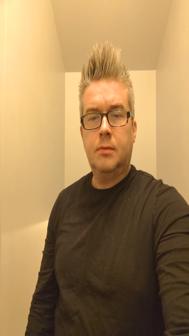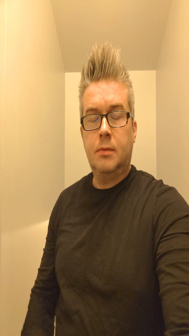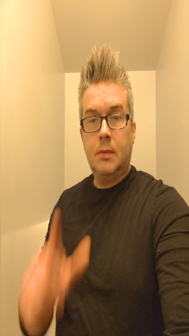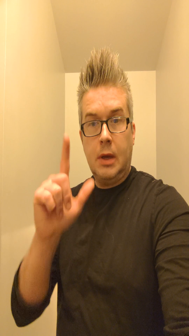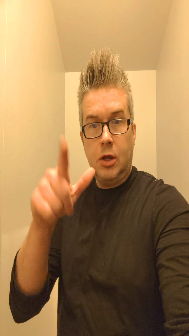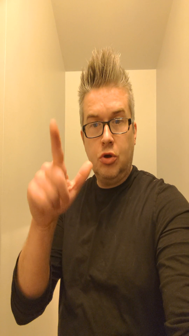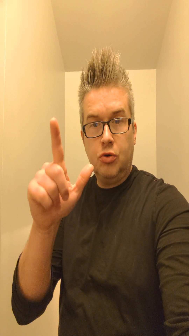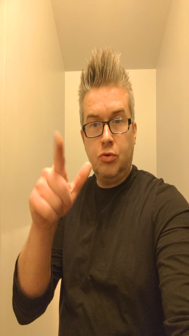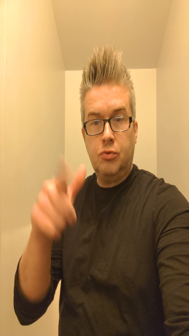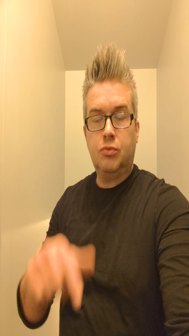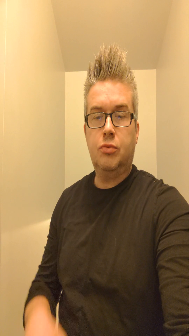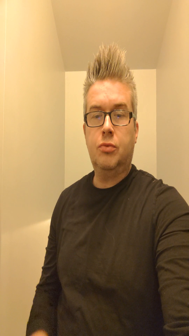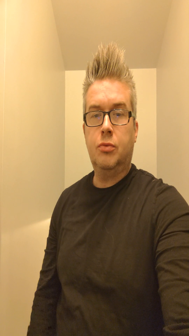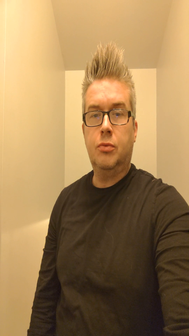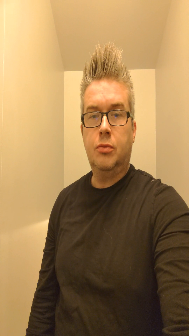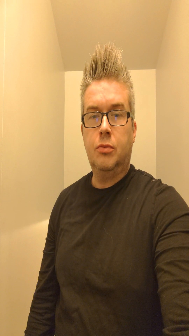later